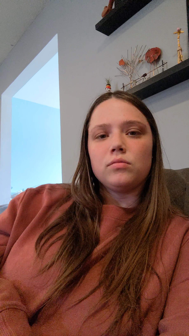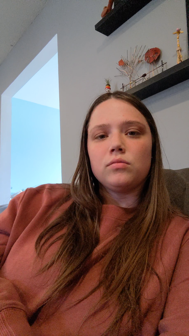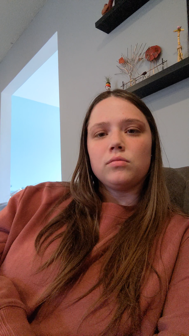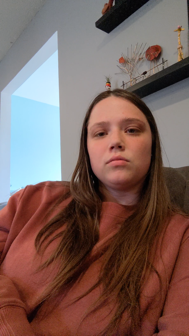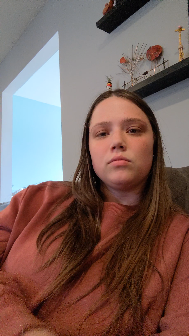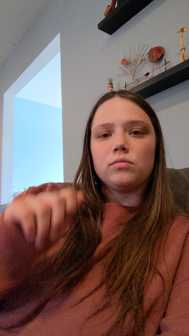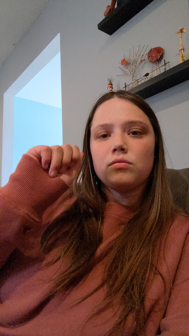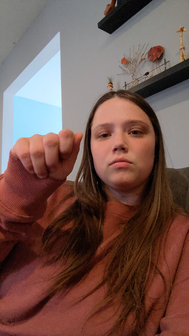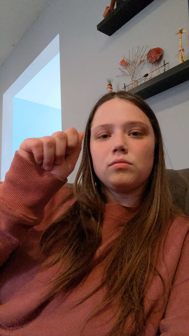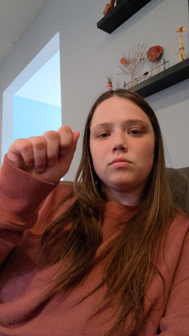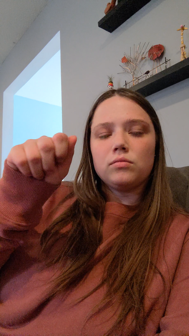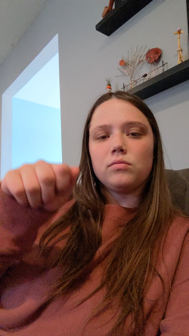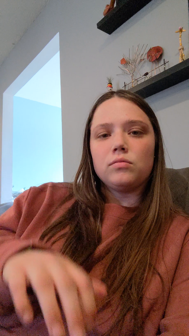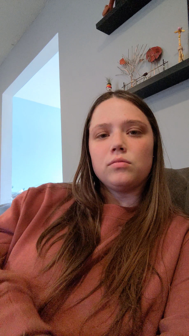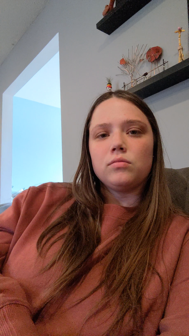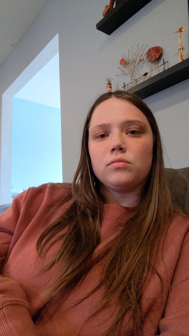knock